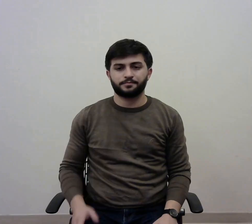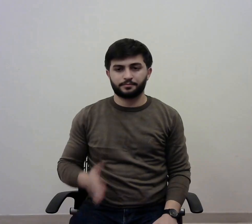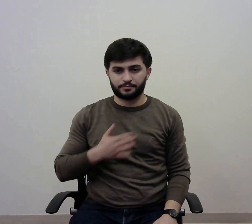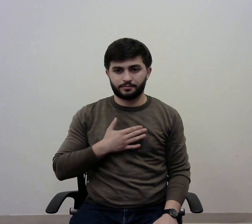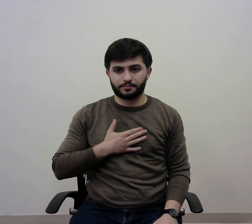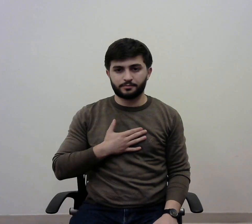mən